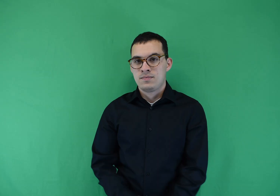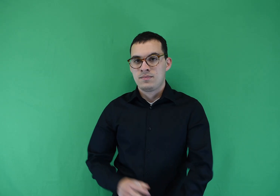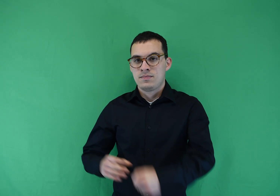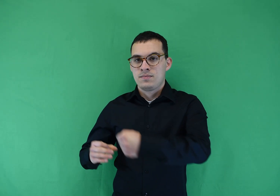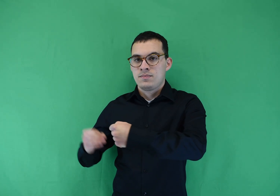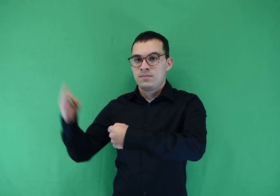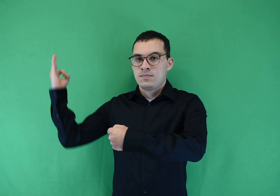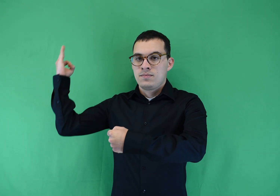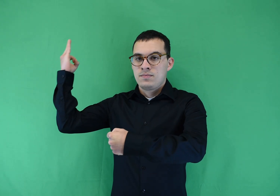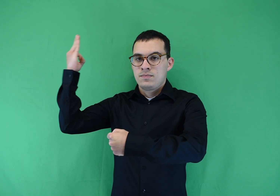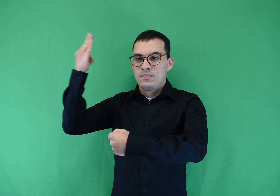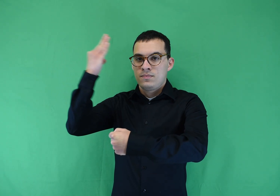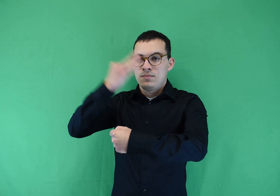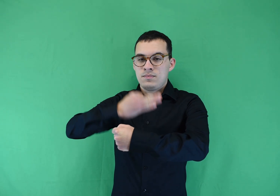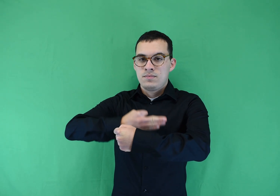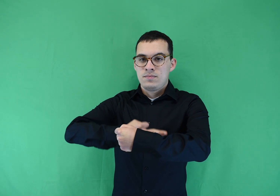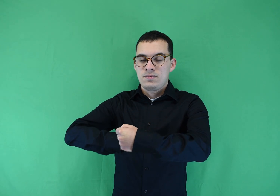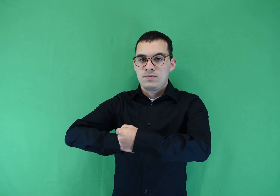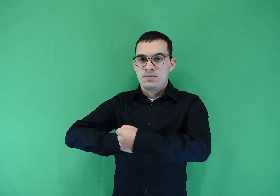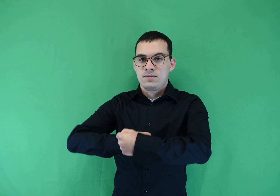tarde